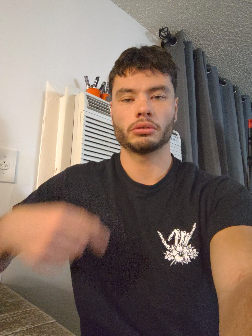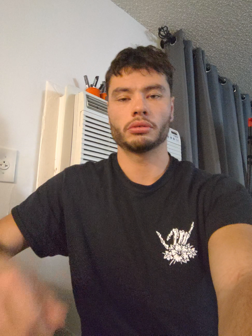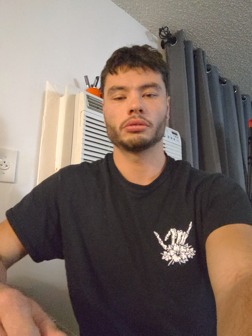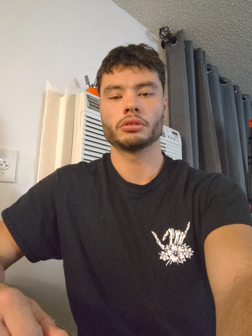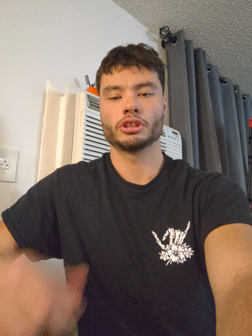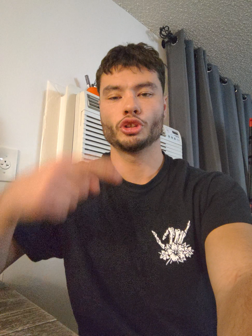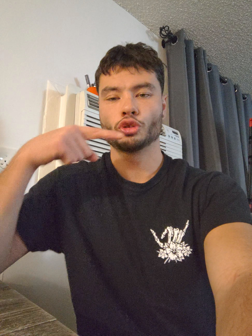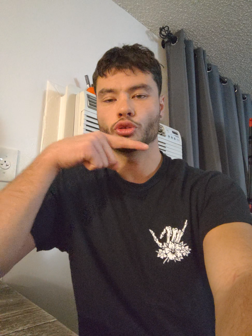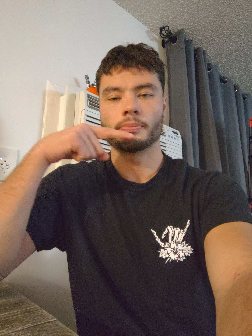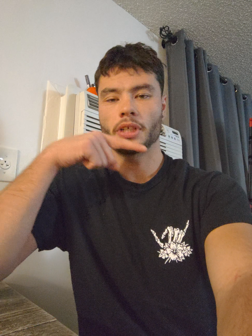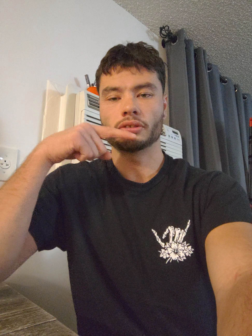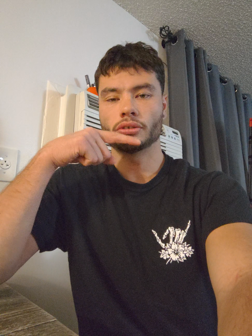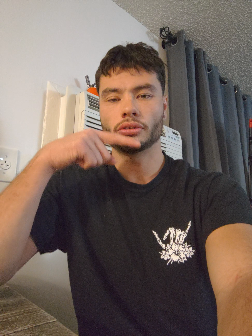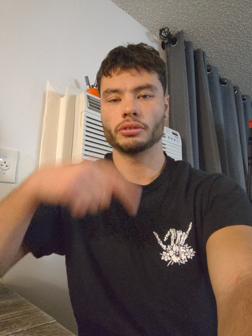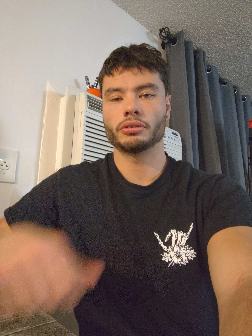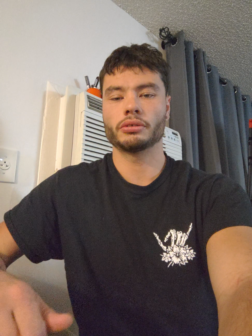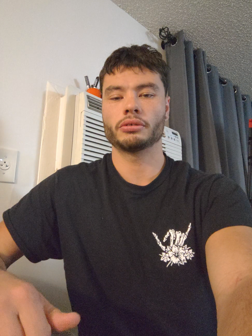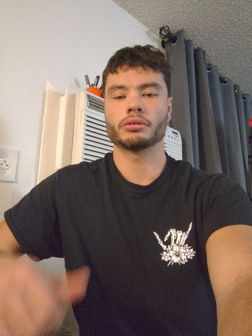toothbrush